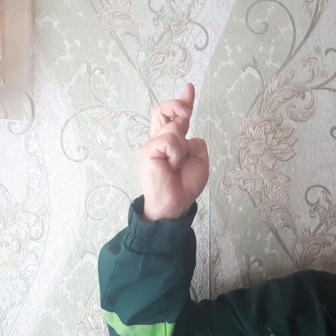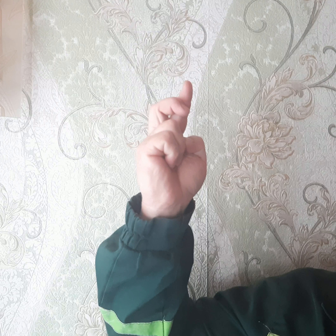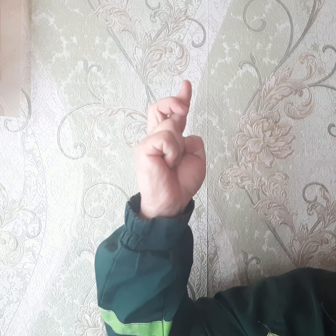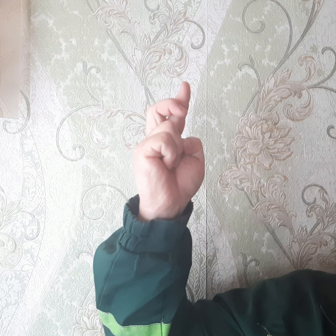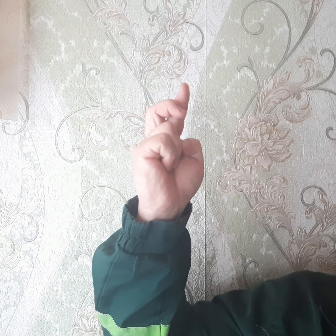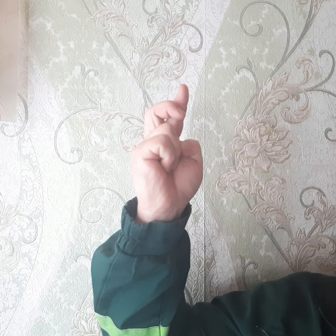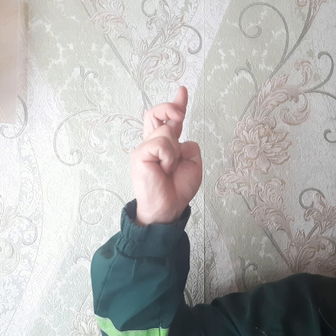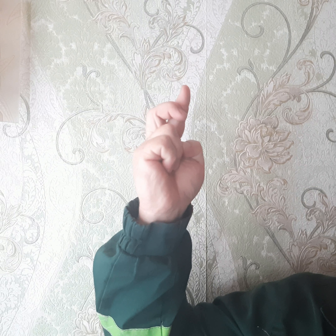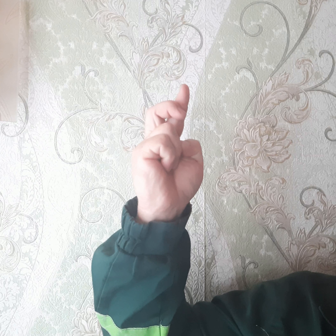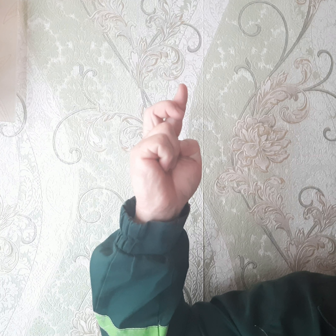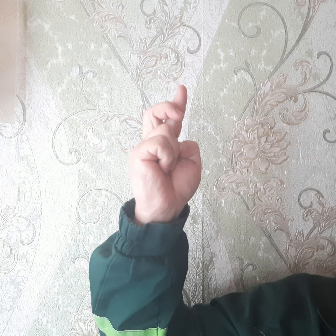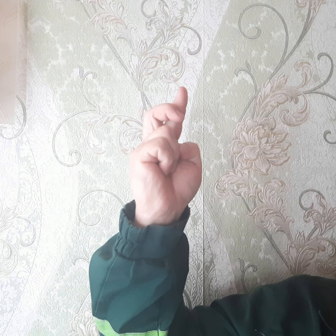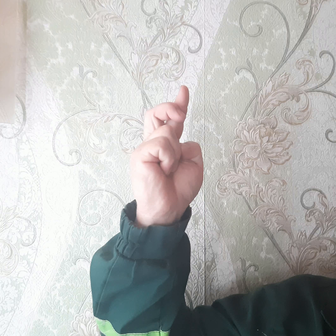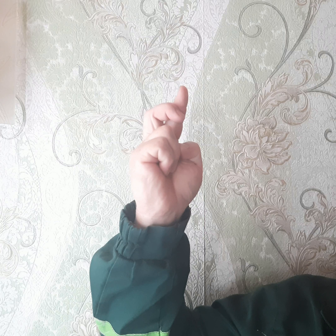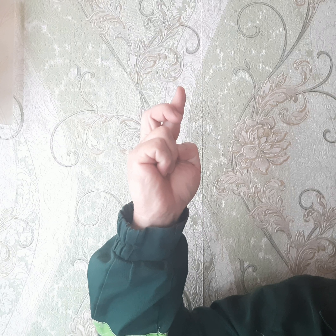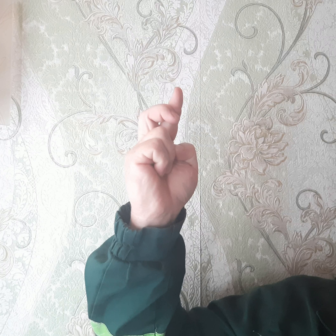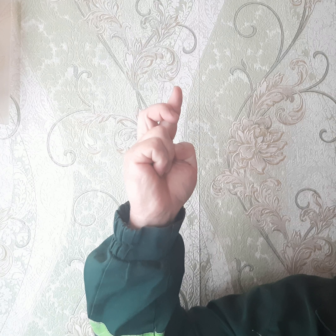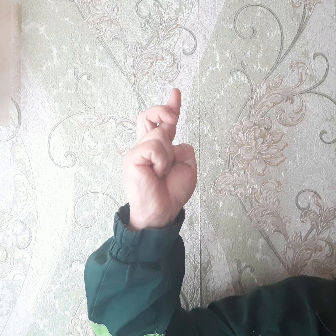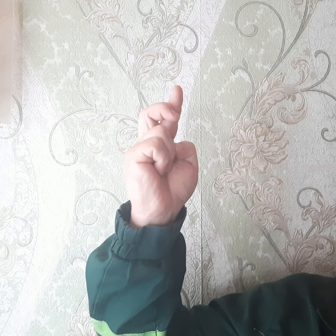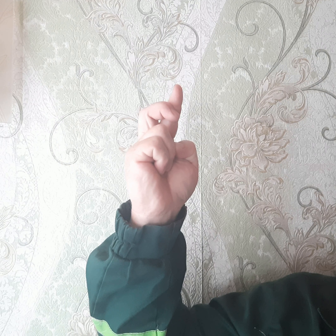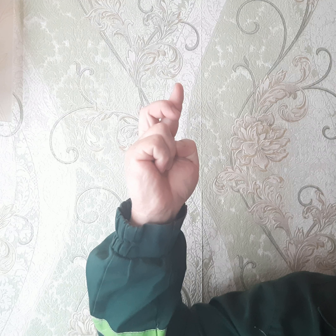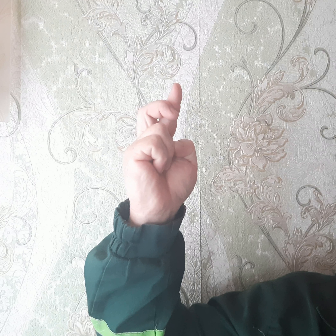Б